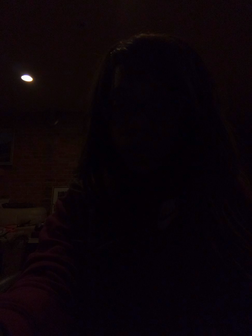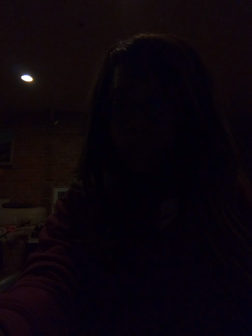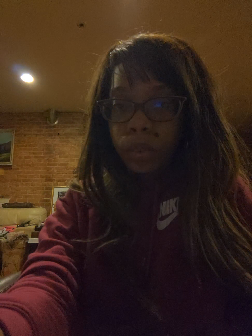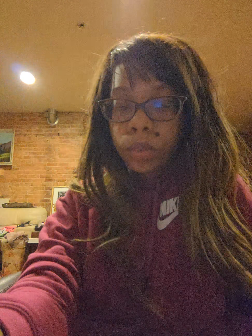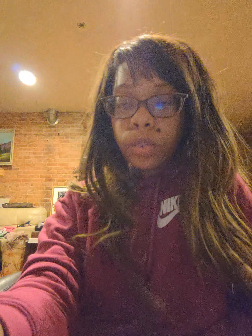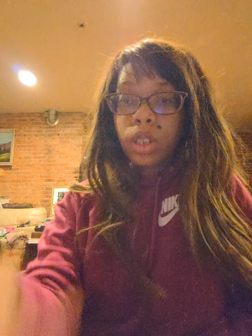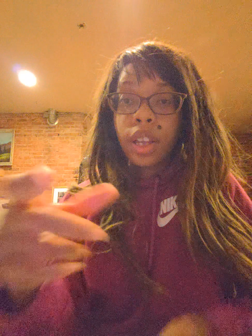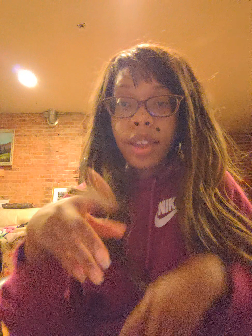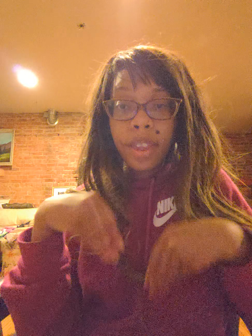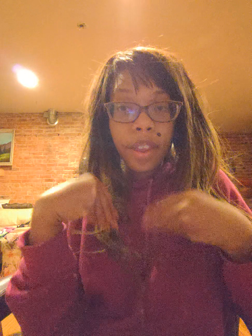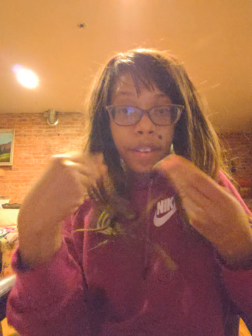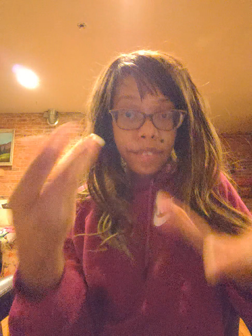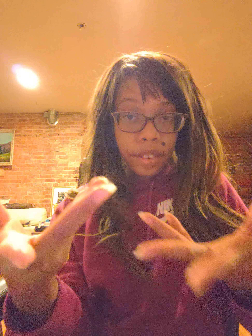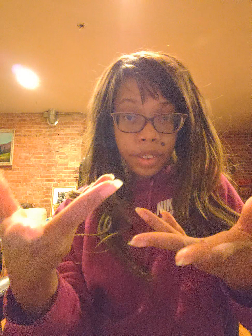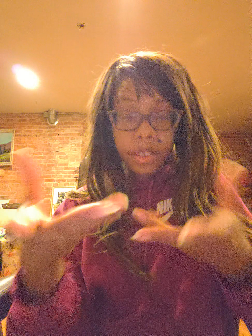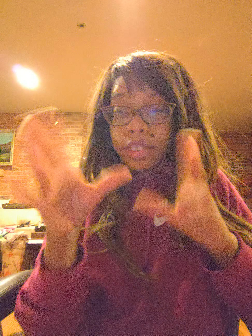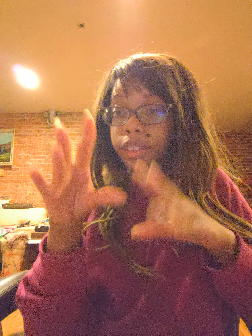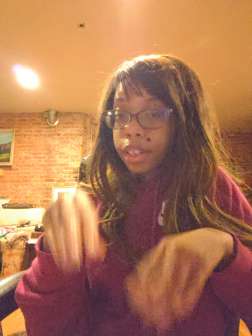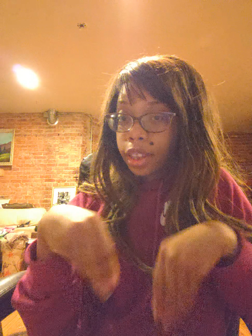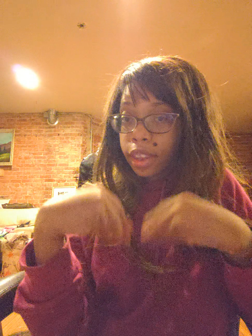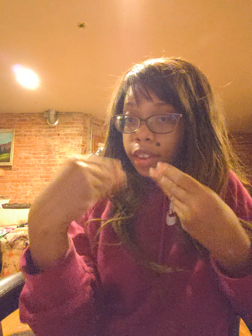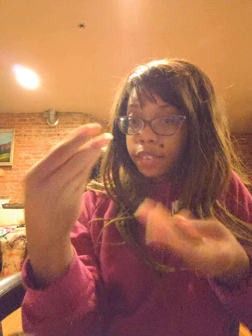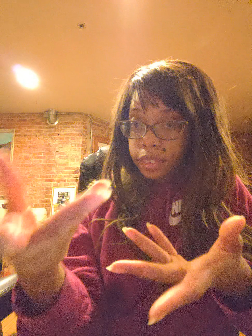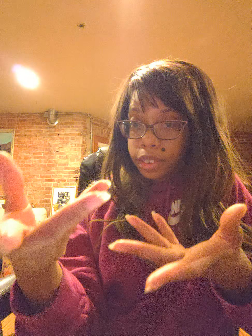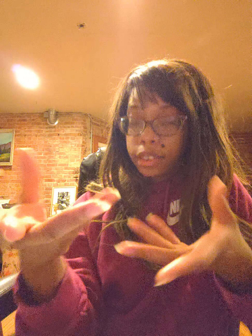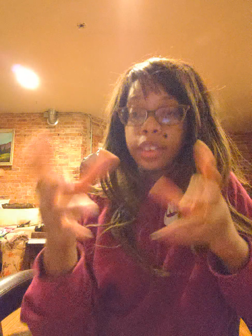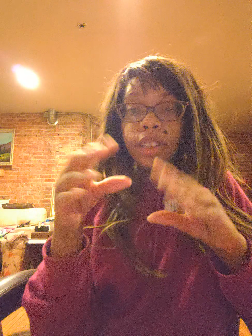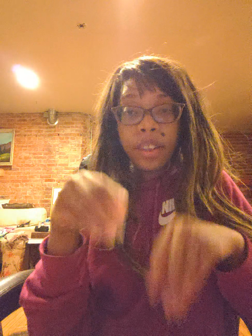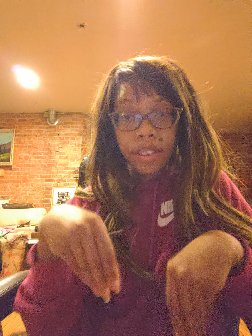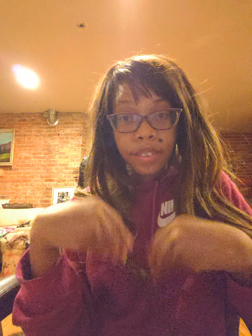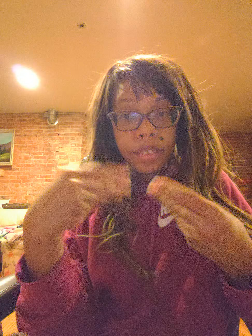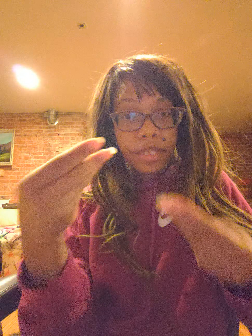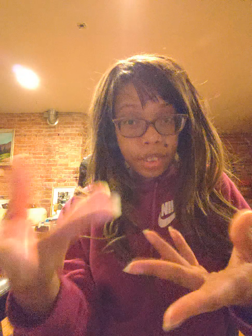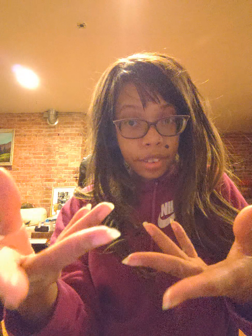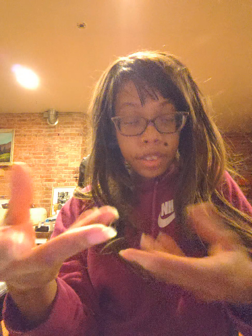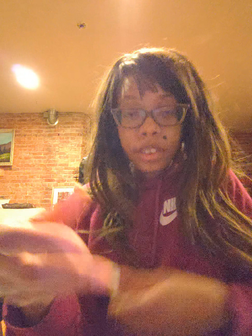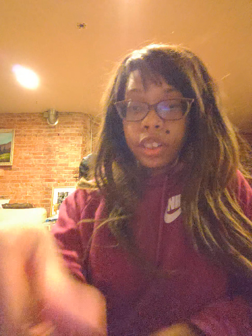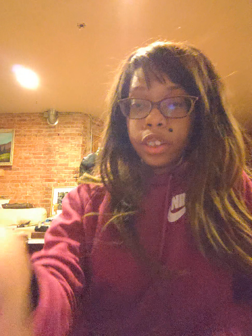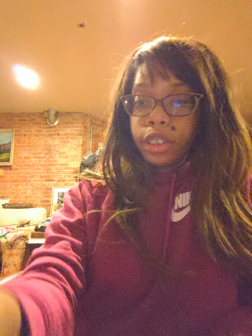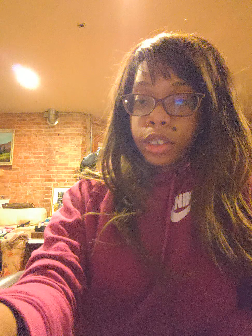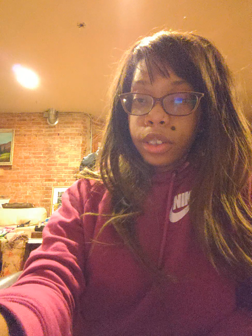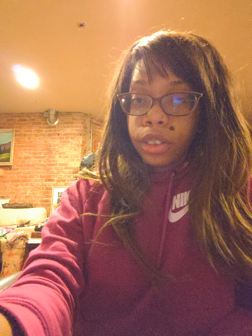give